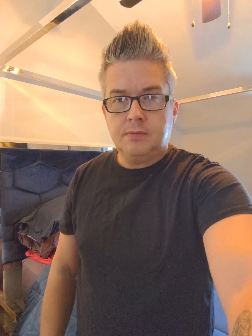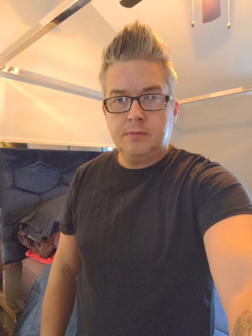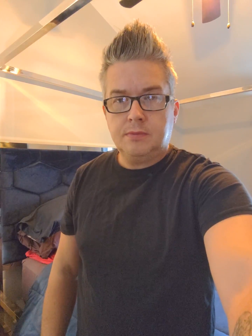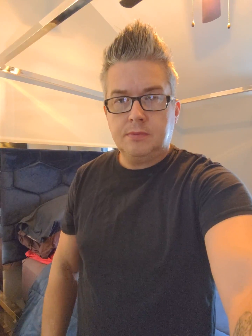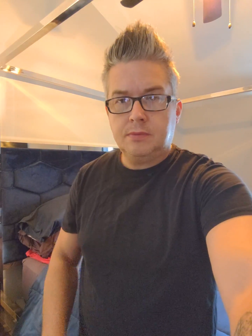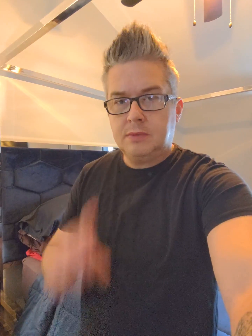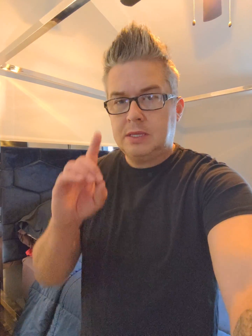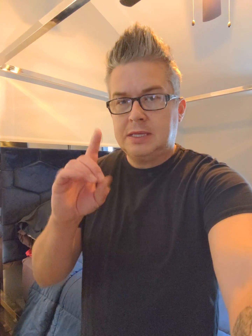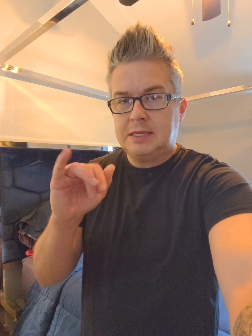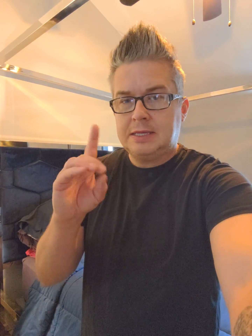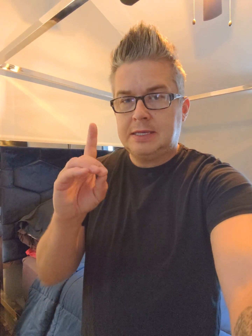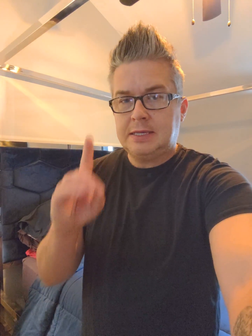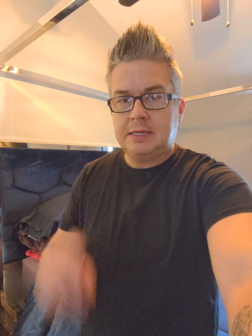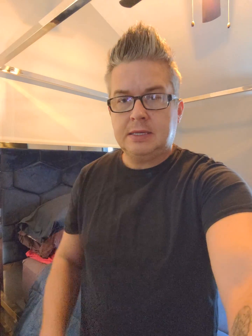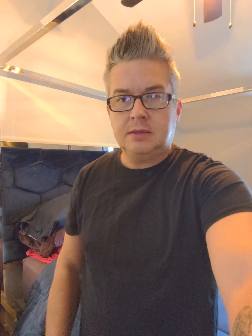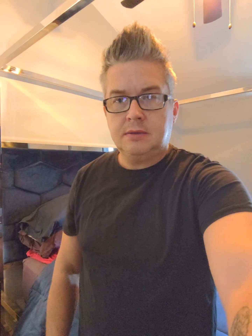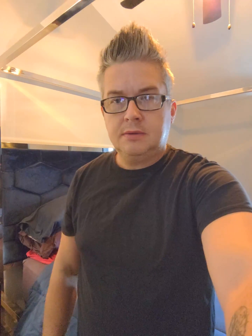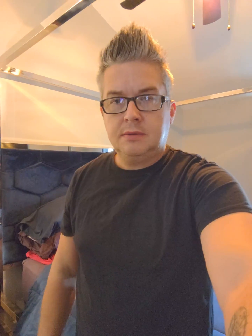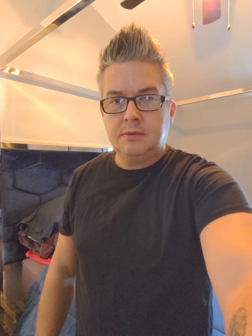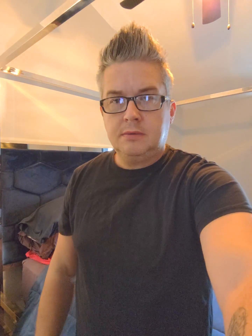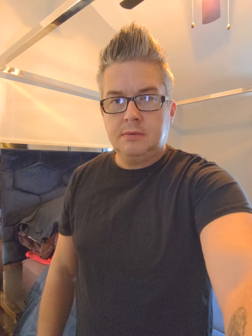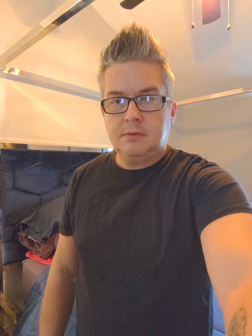did